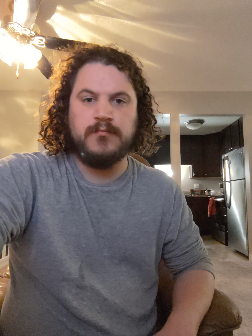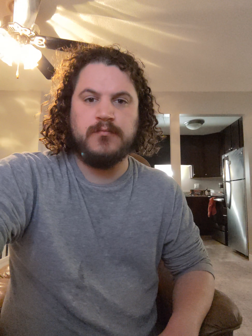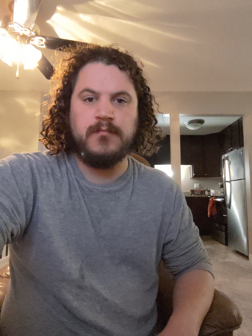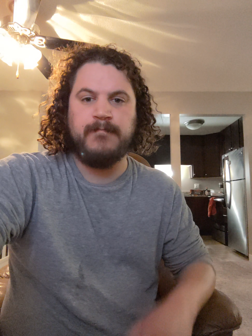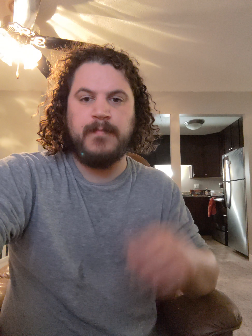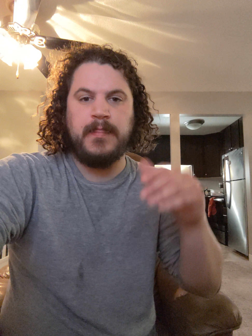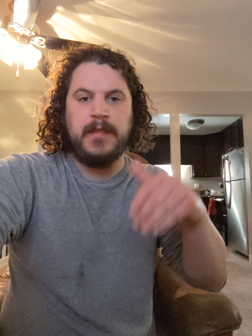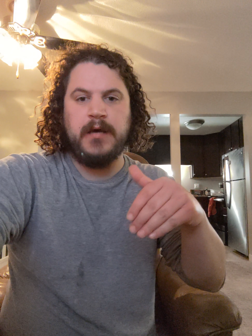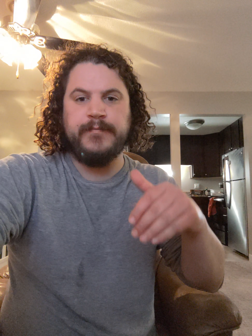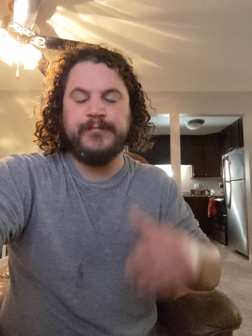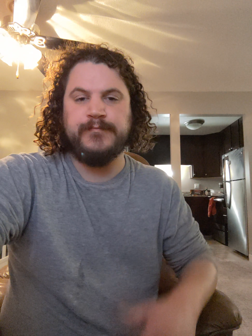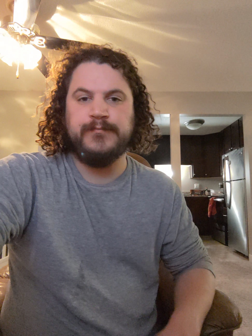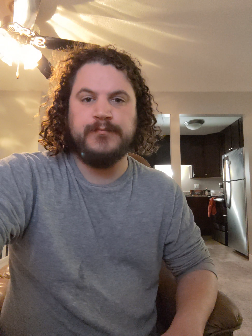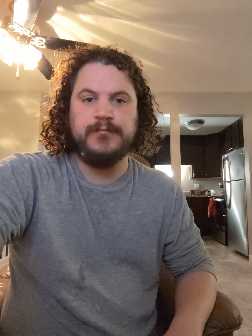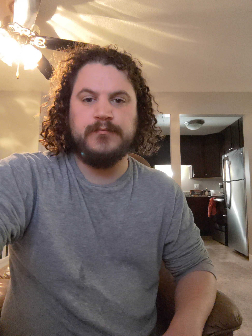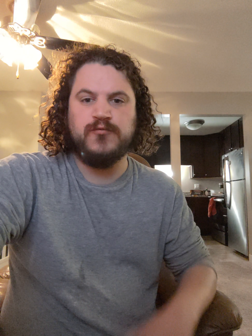night